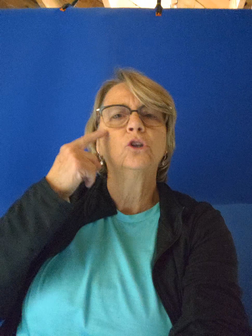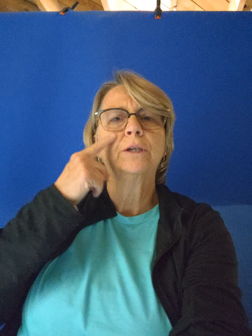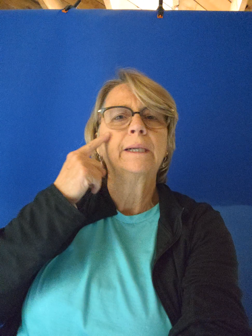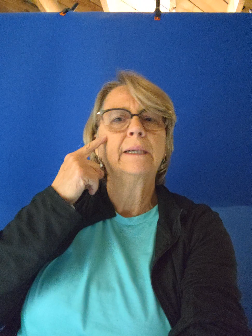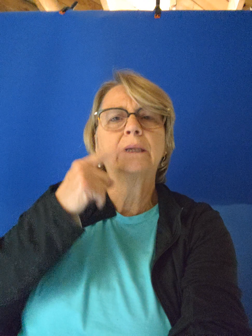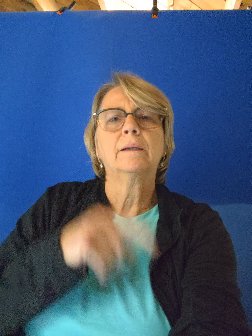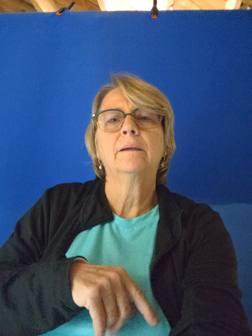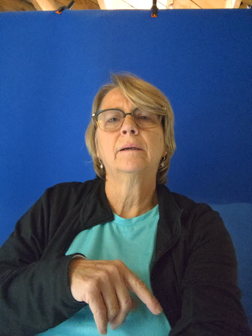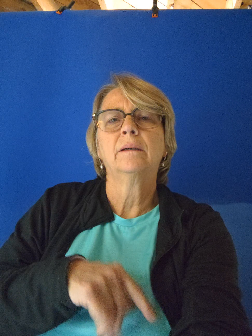cheek